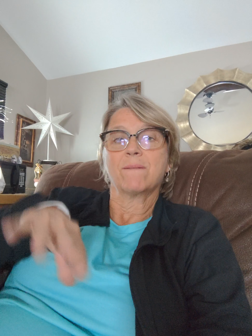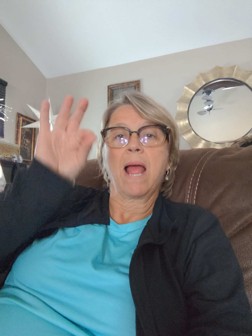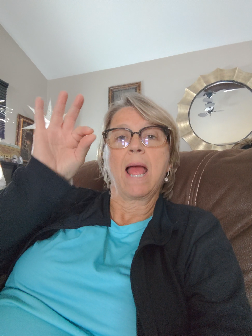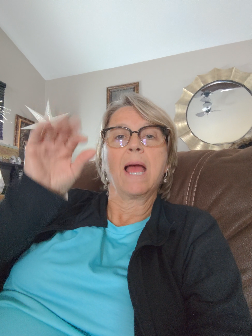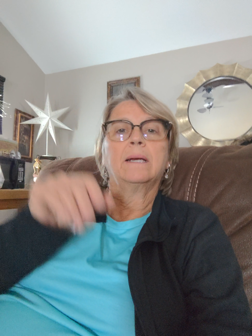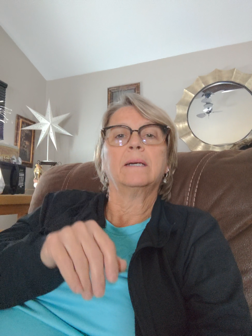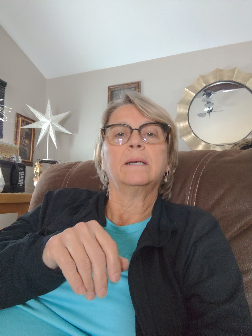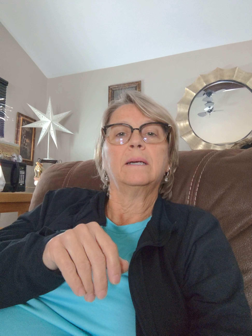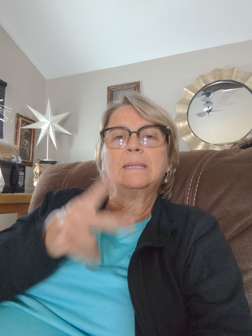find